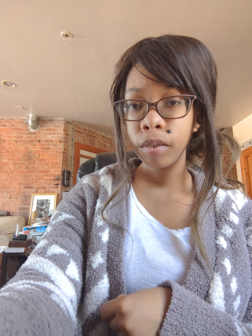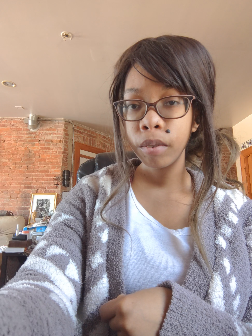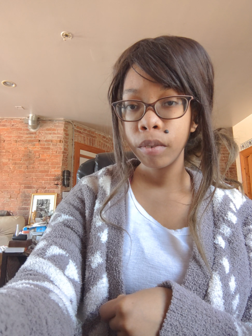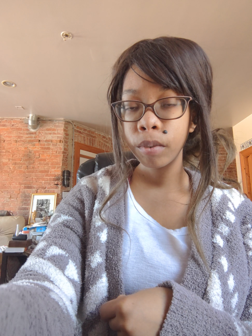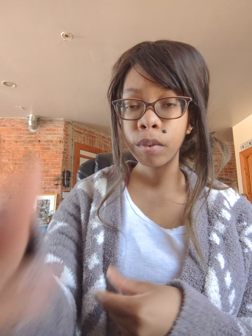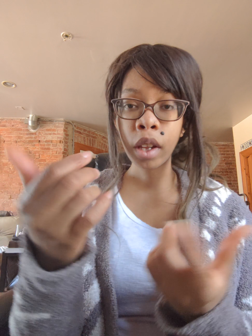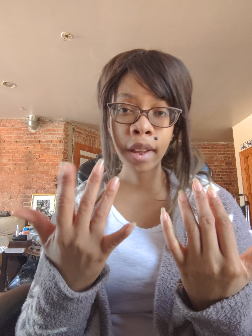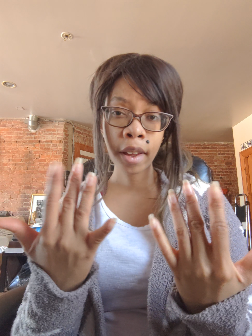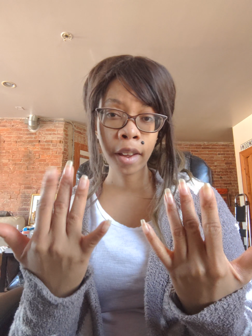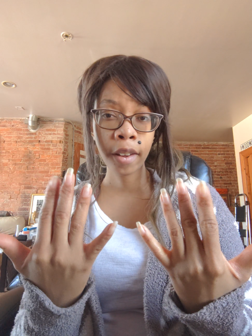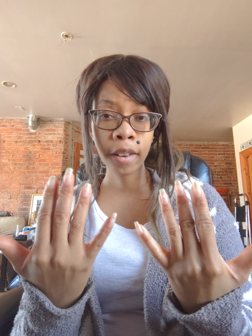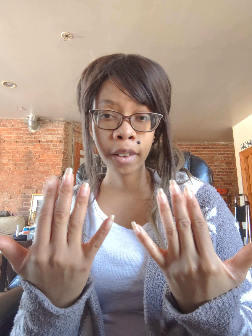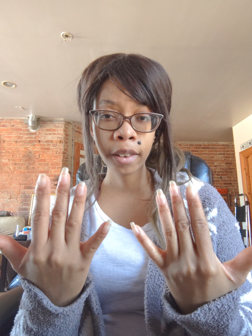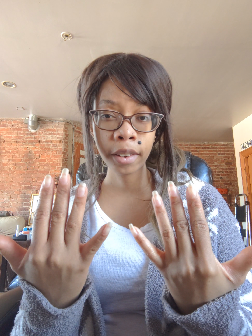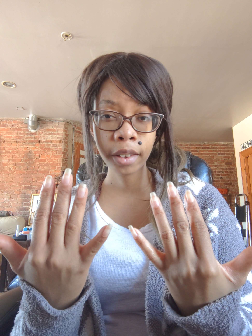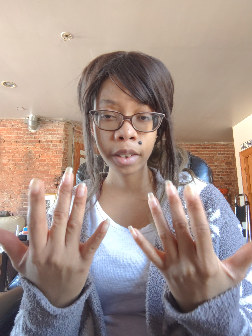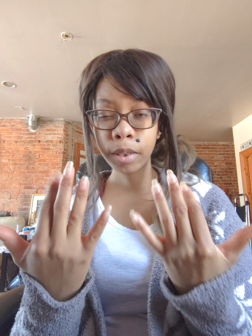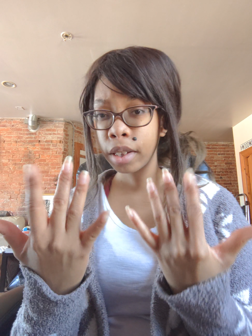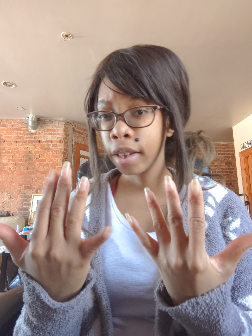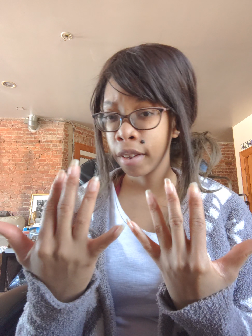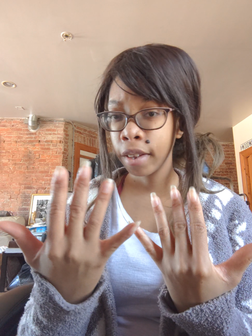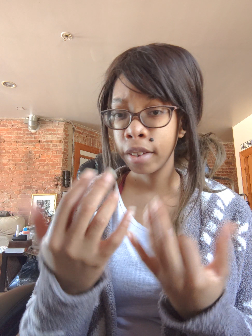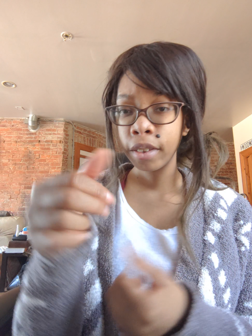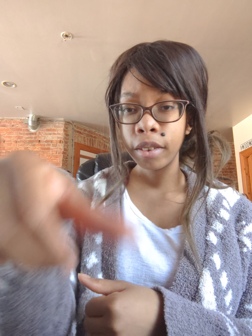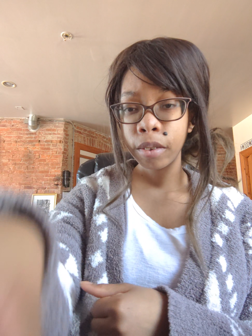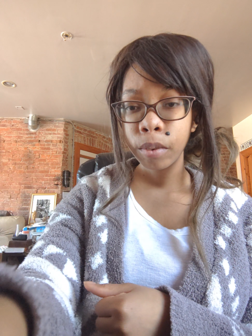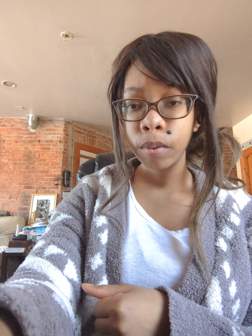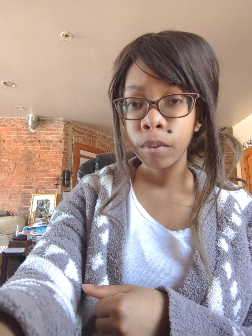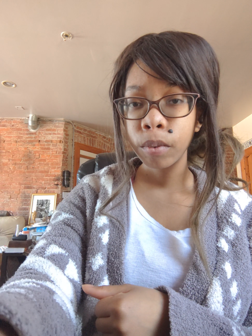wait